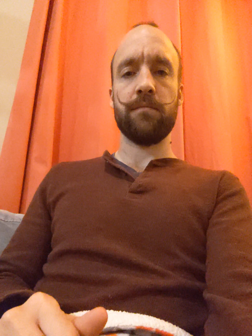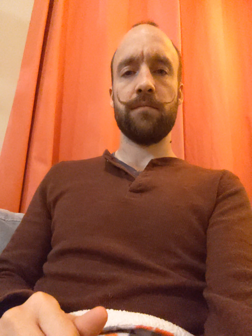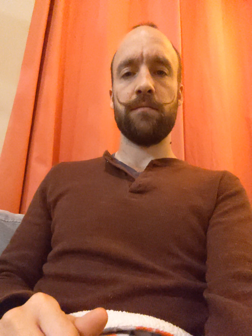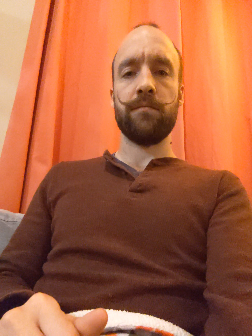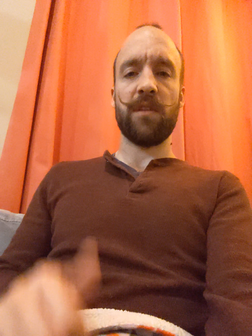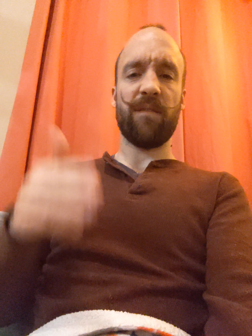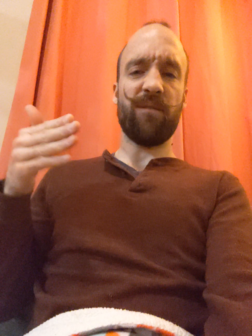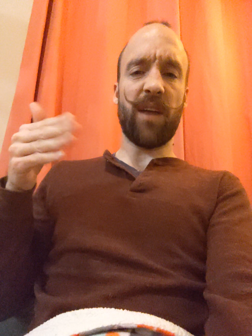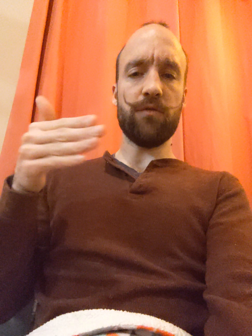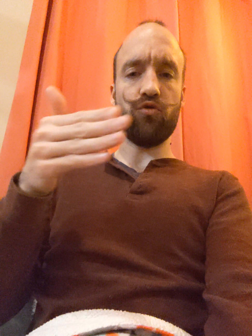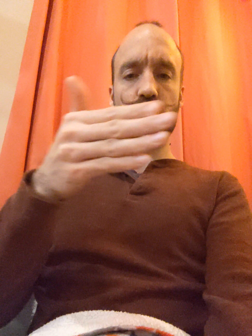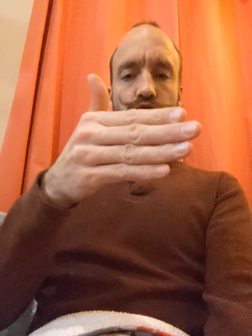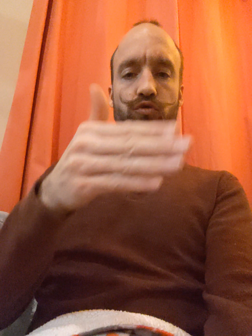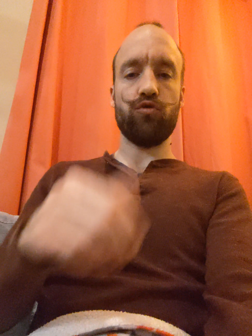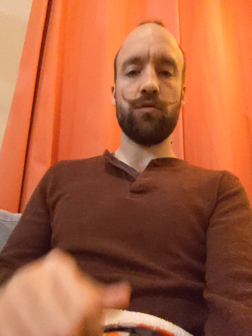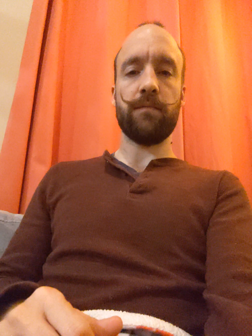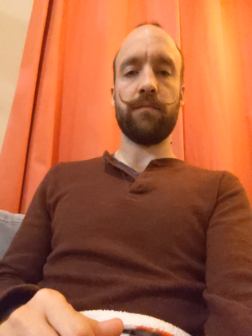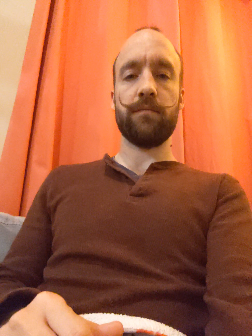fish